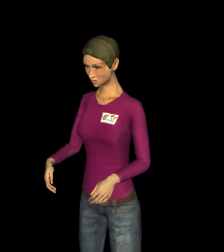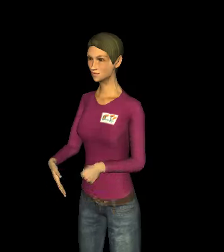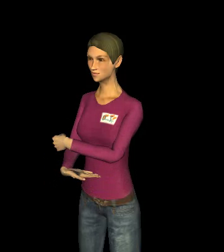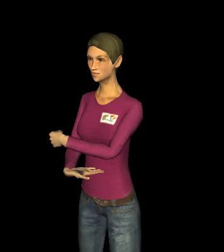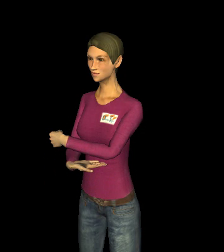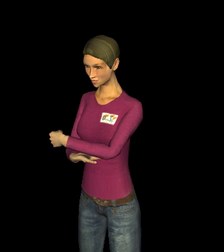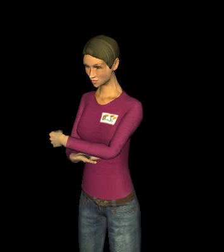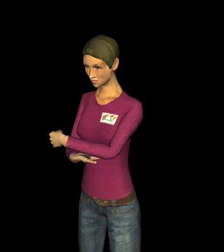يساعد